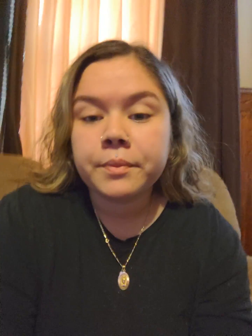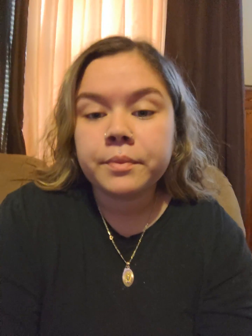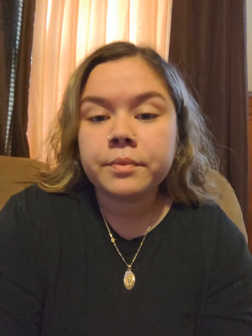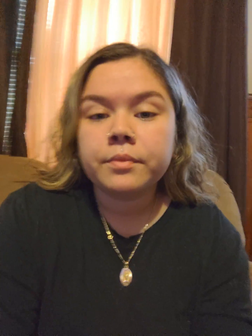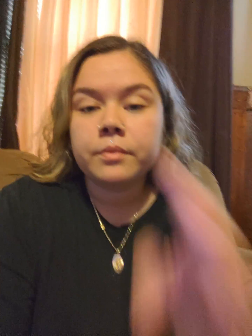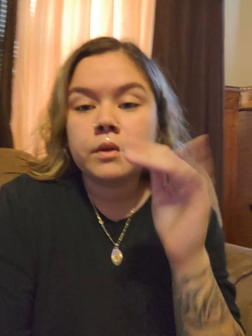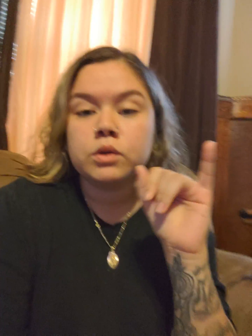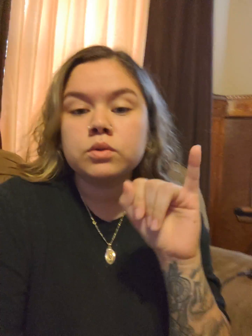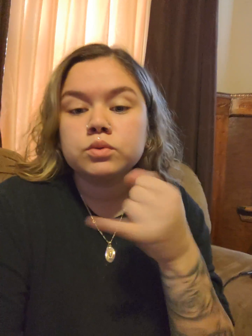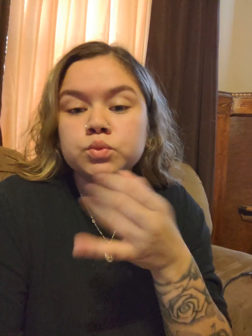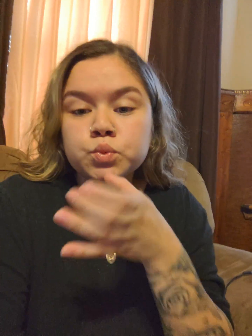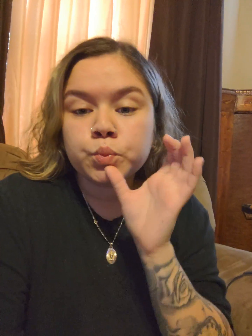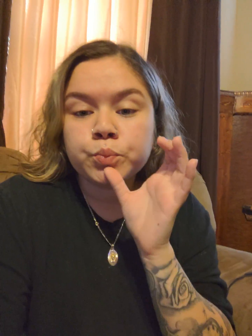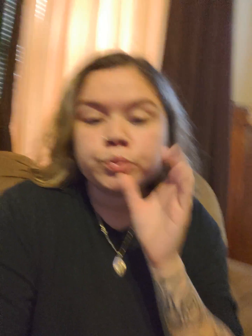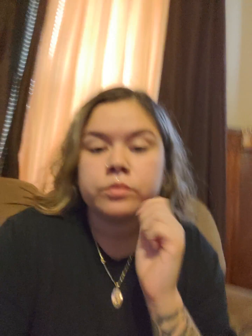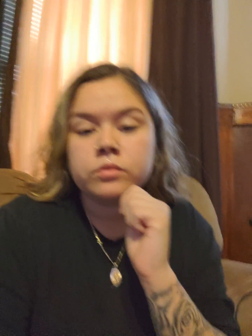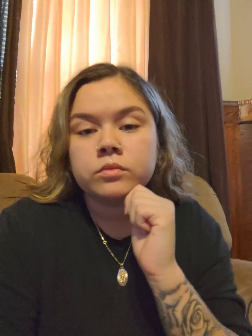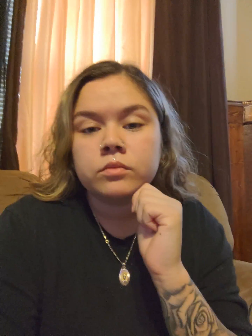juice